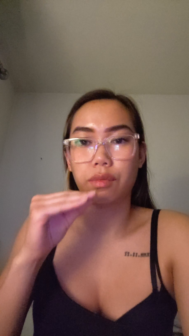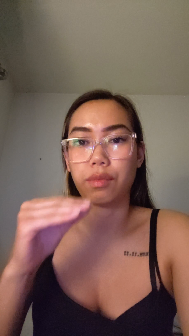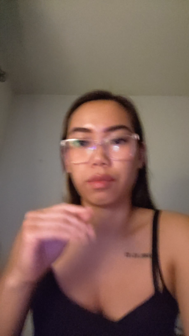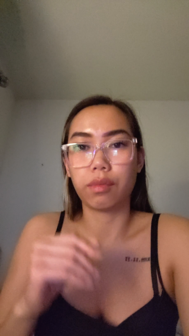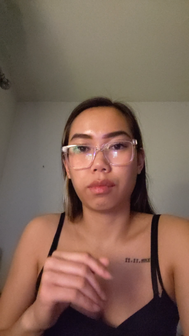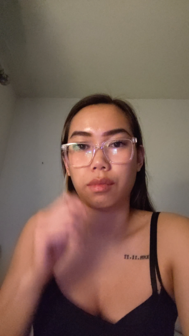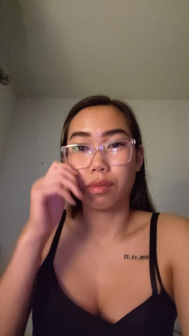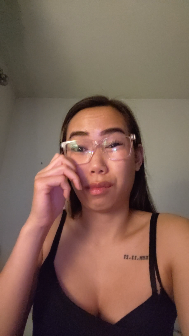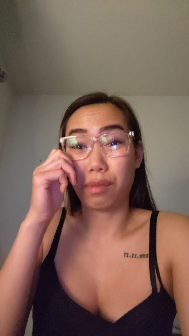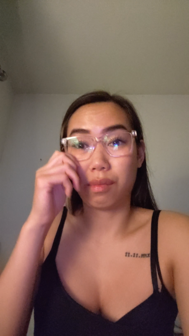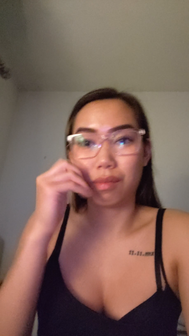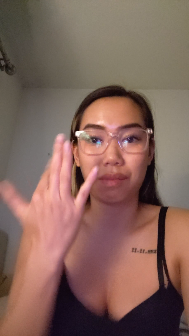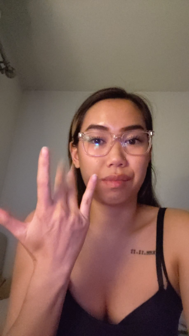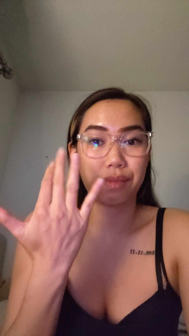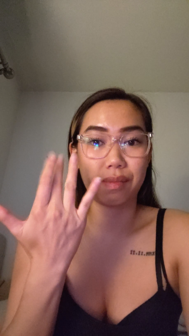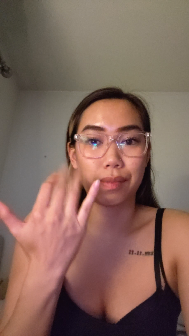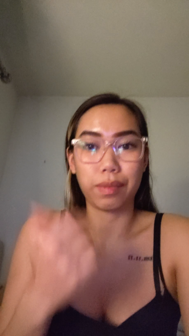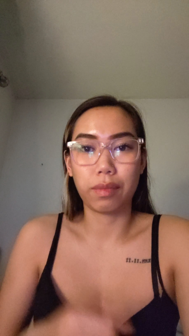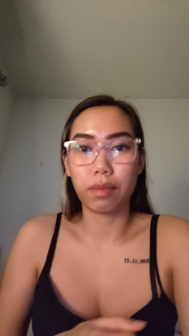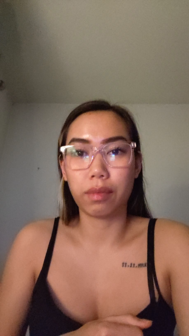hand